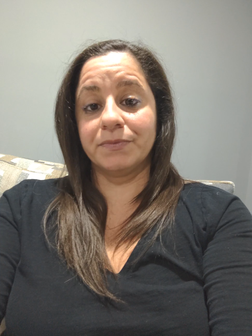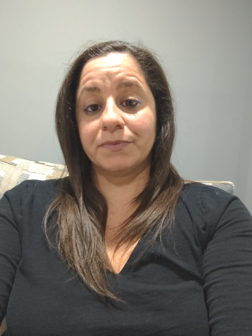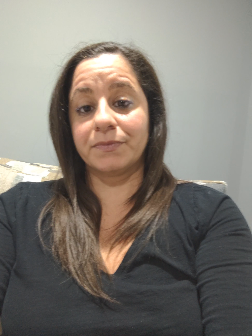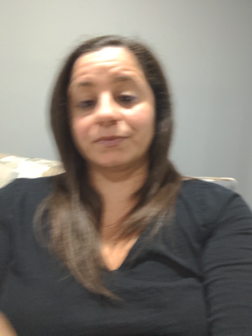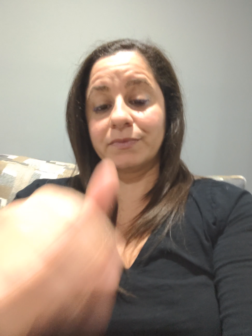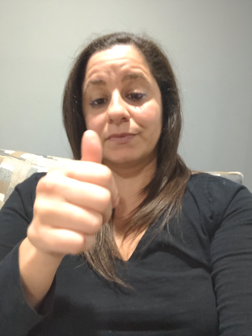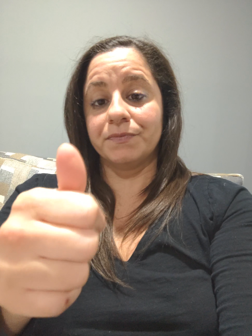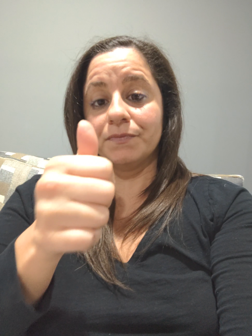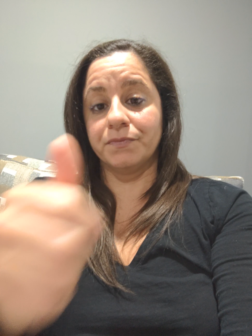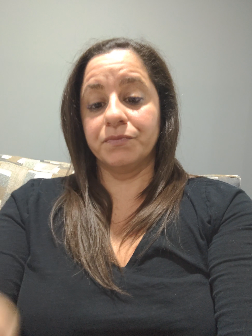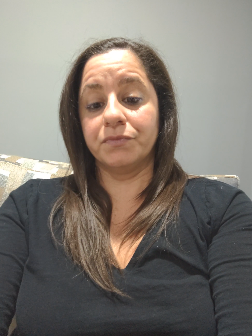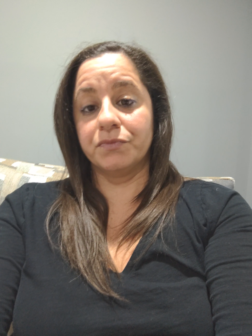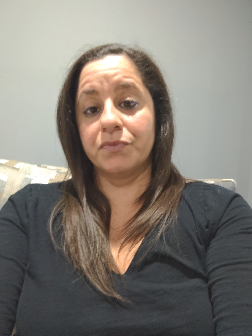yourself